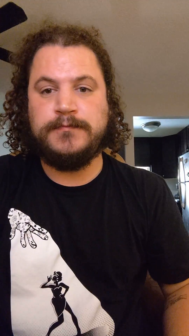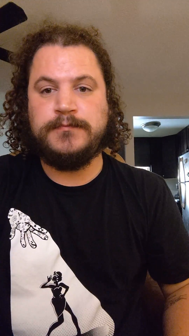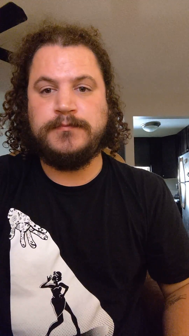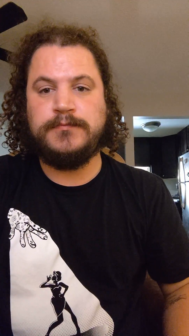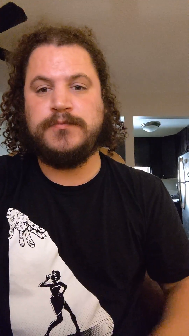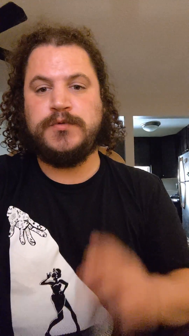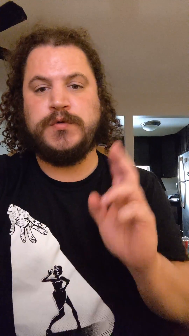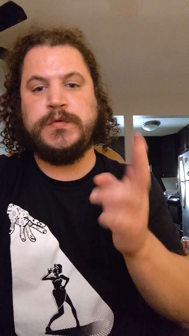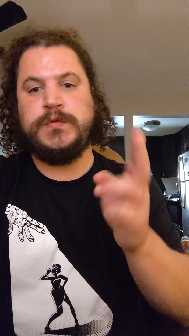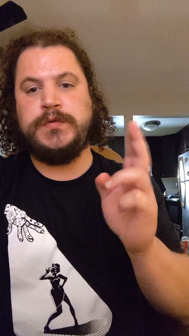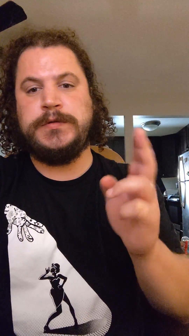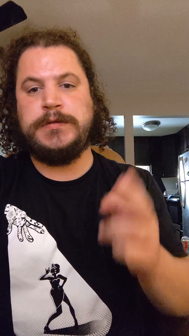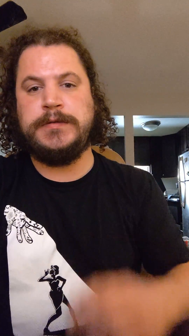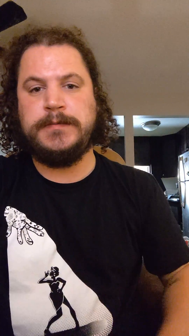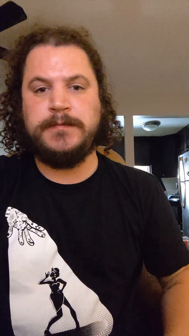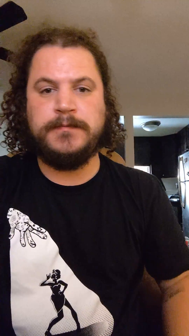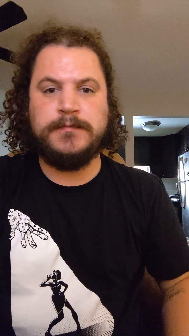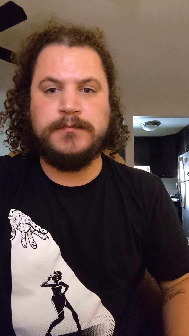hurry